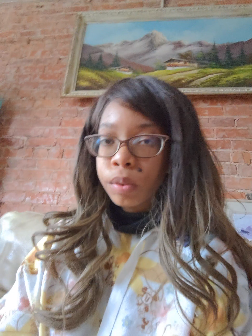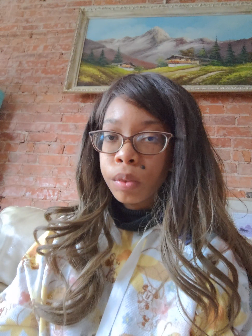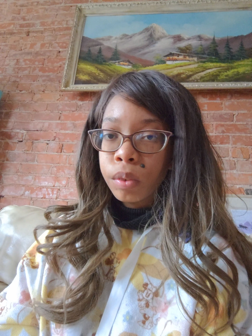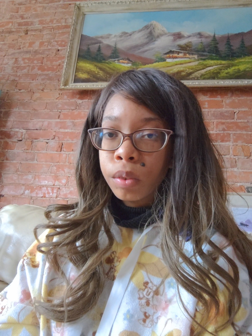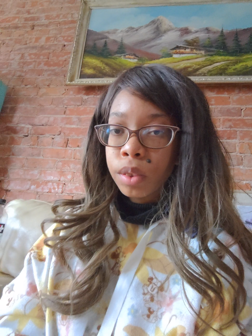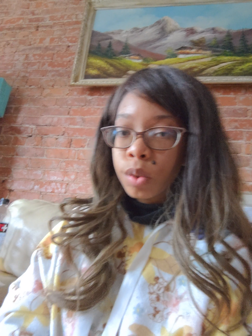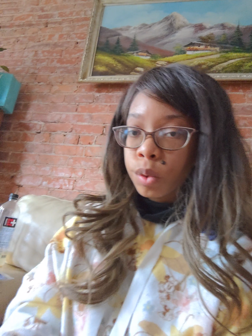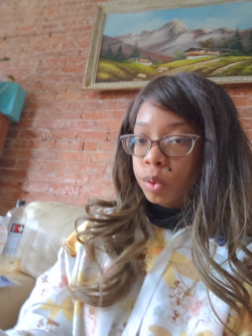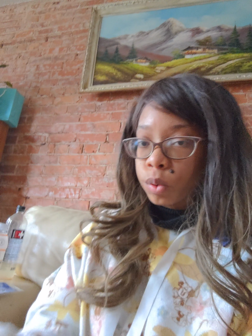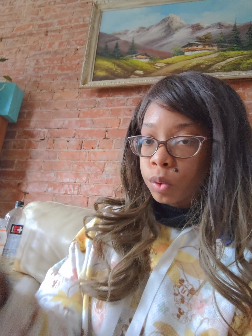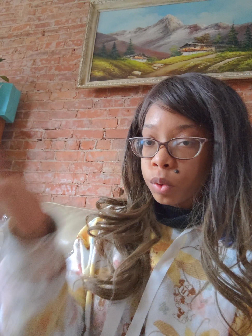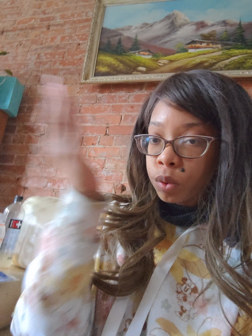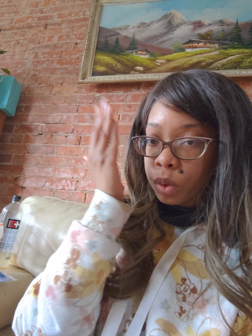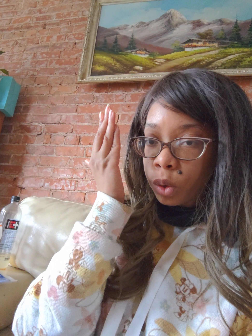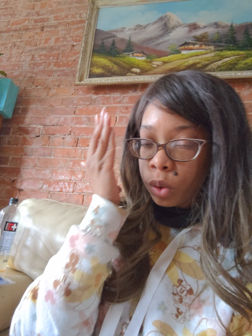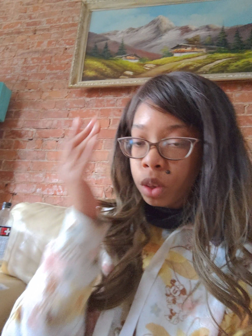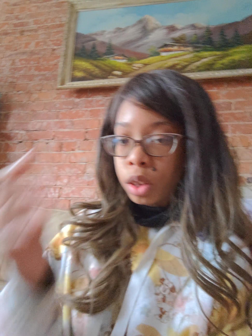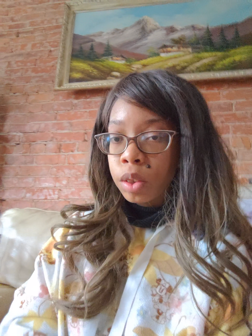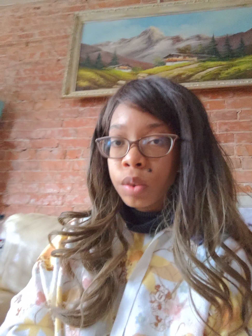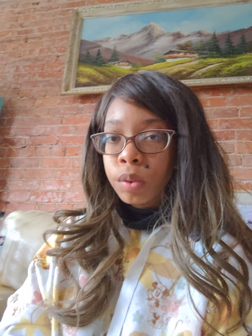morning